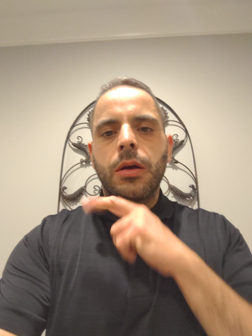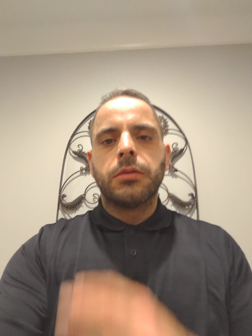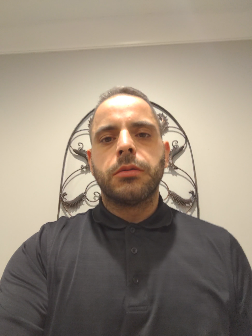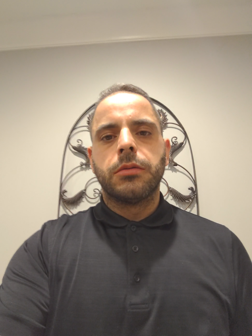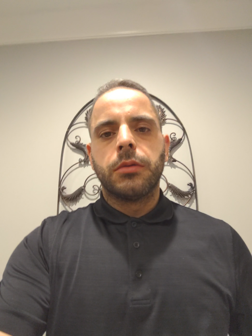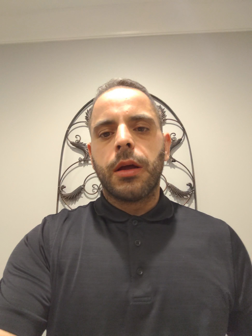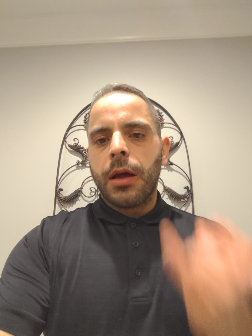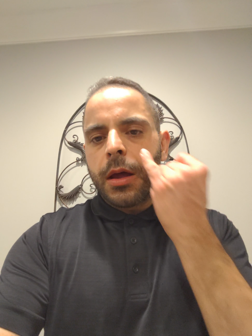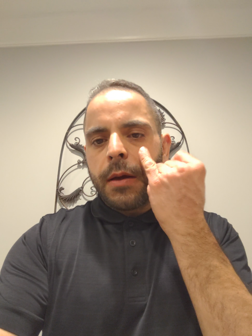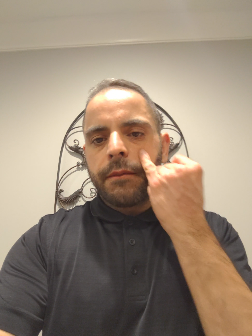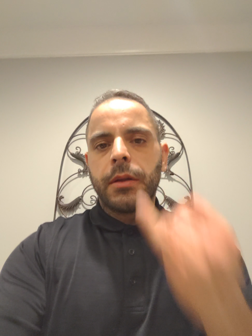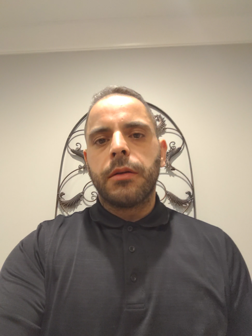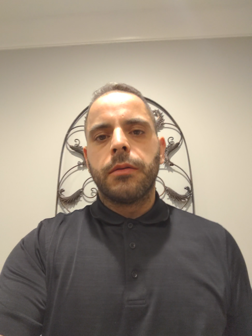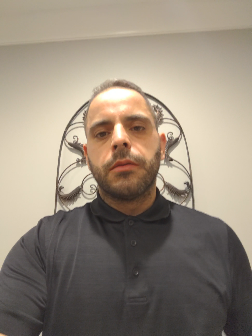if